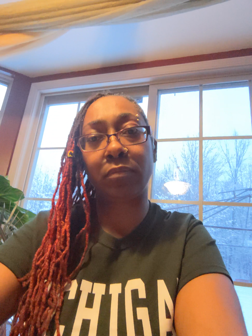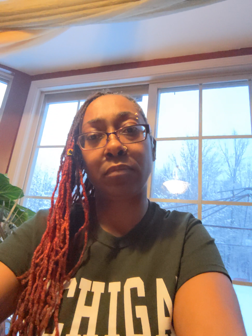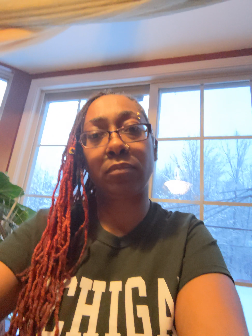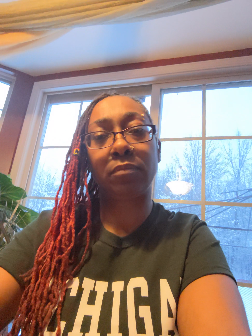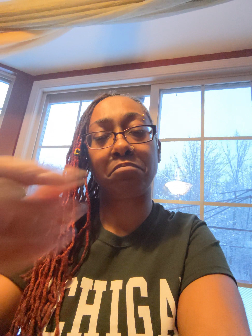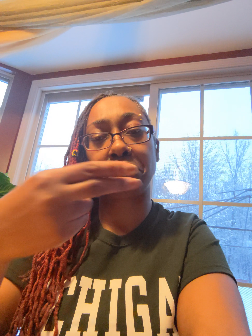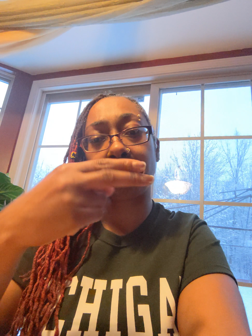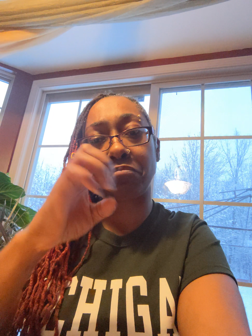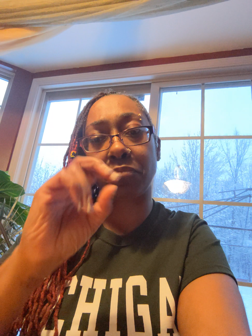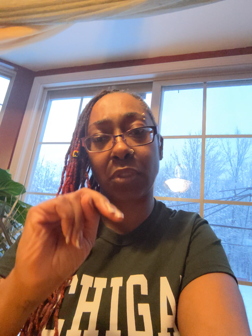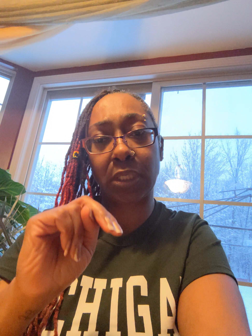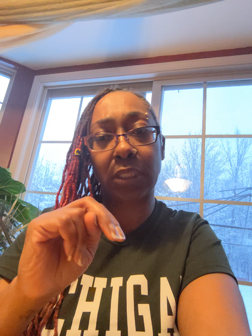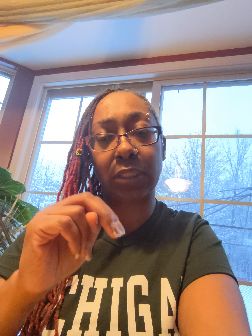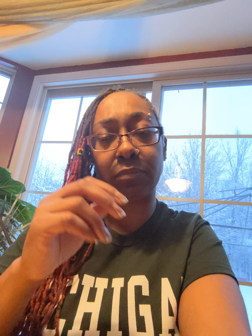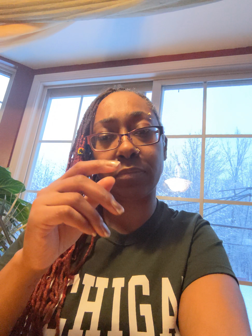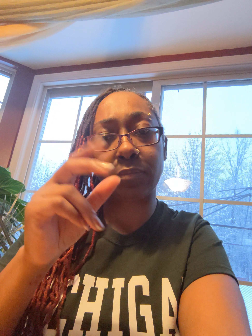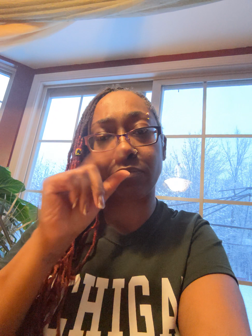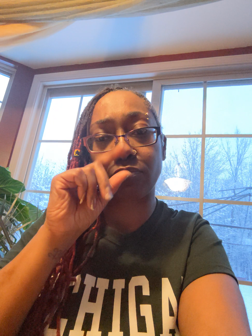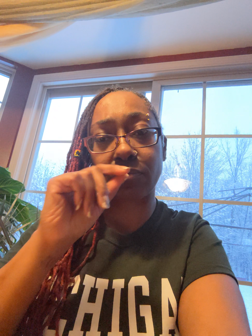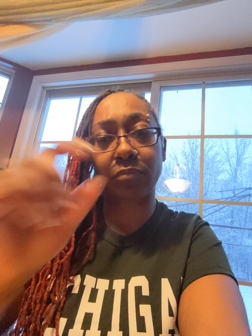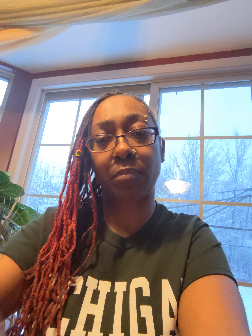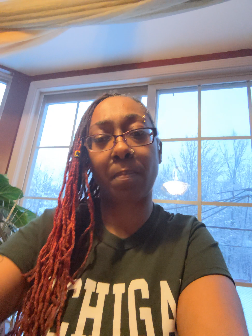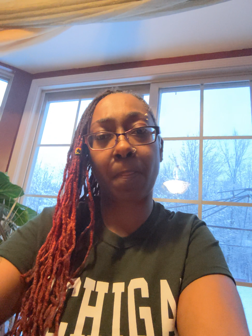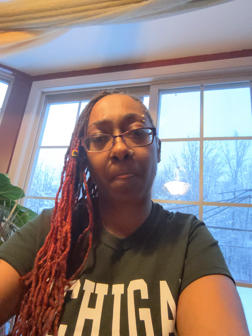hen